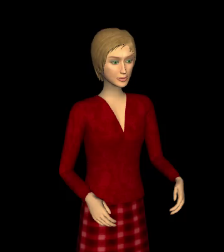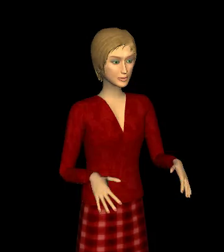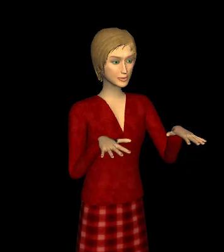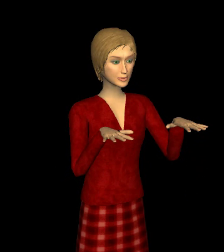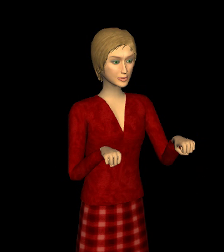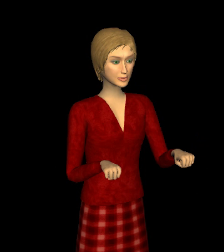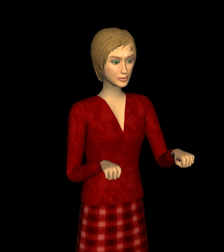مشغول